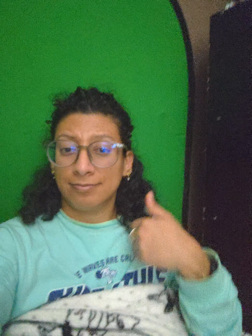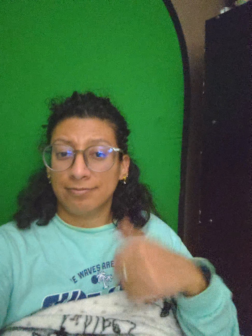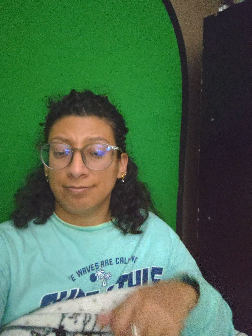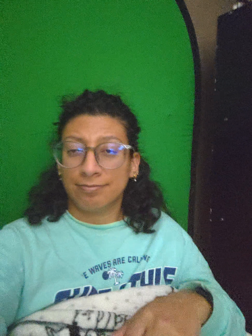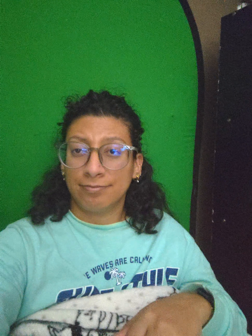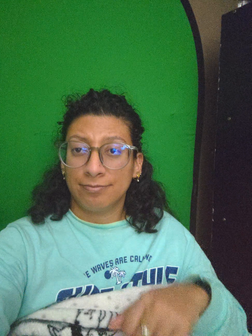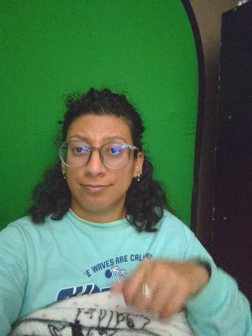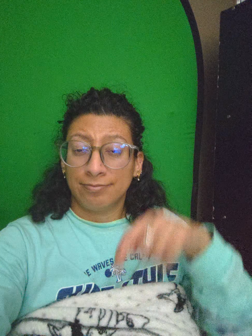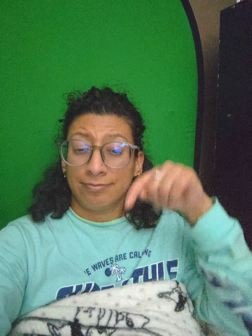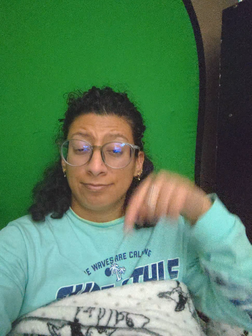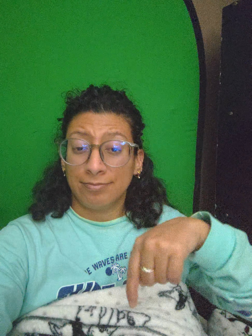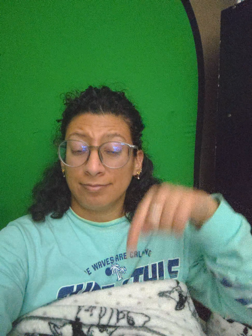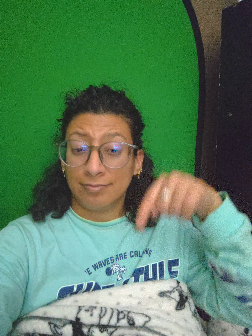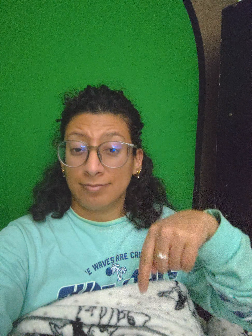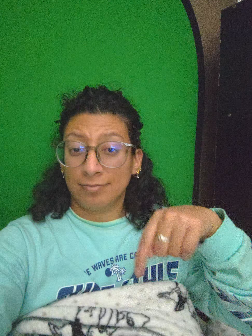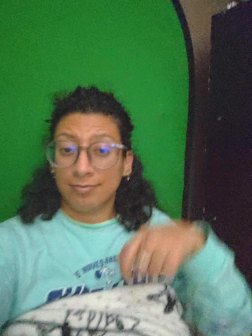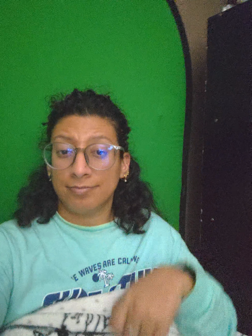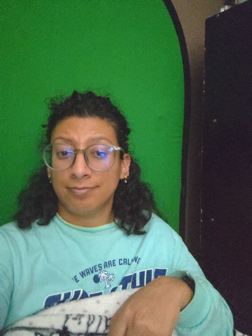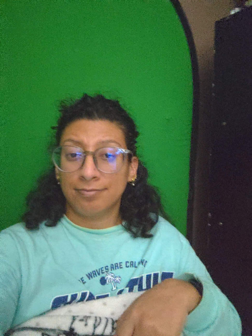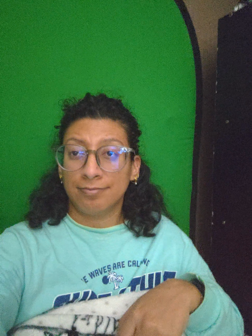feet